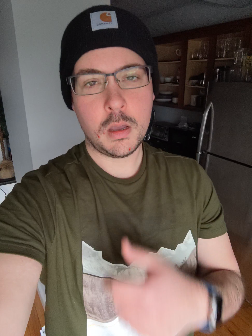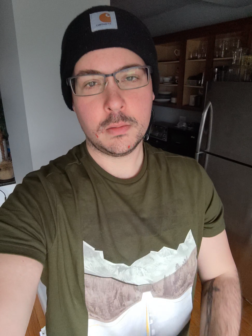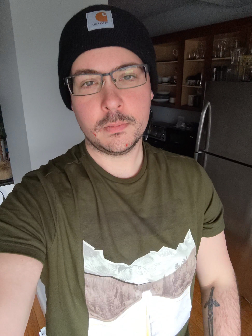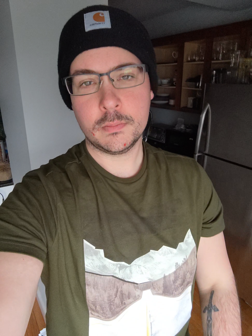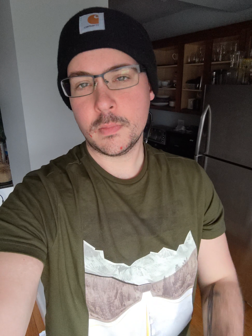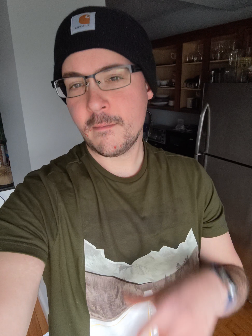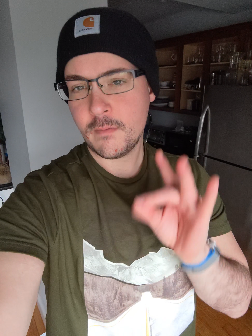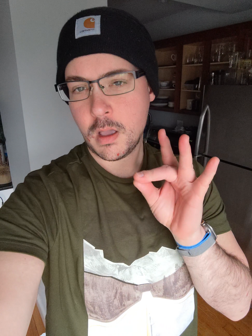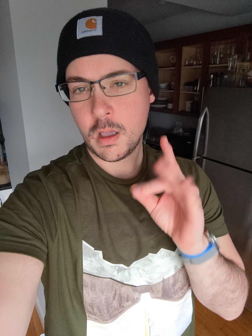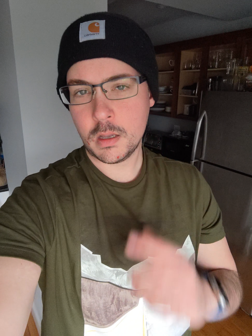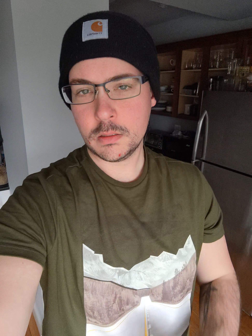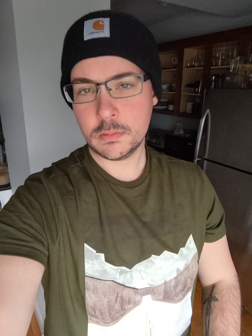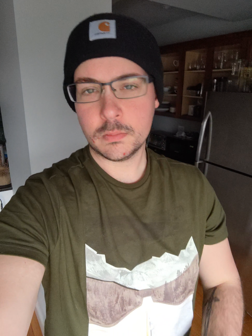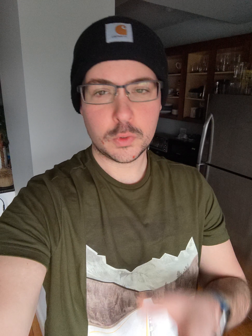find